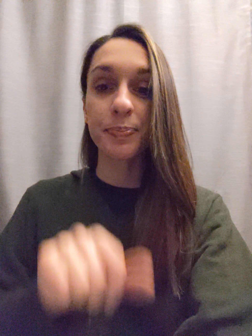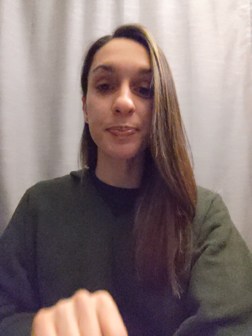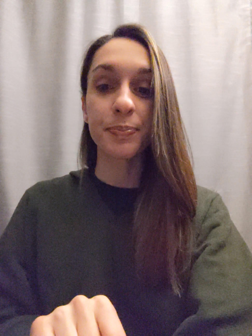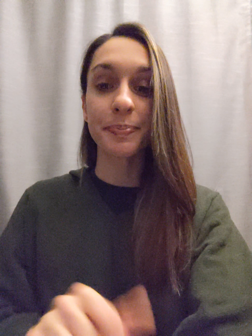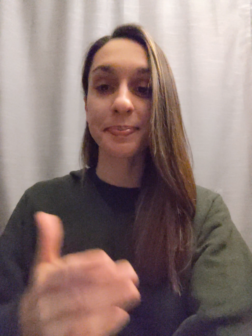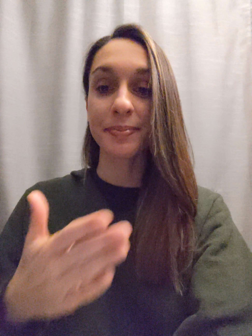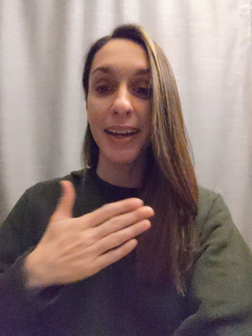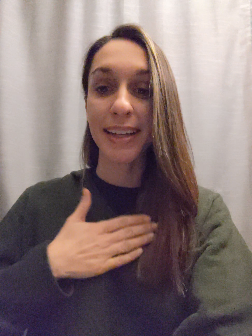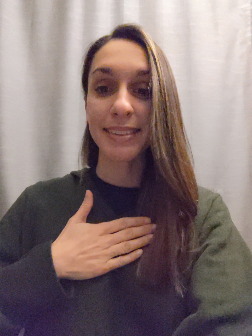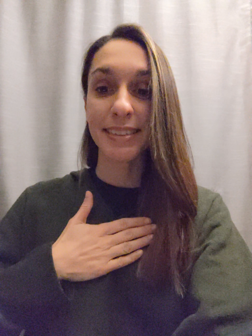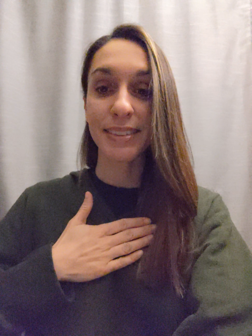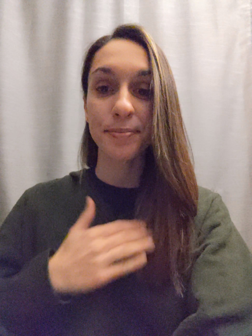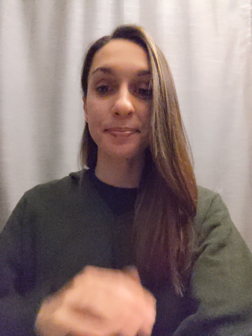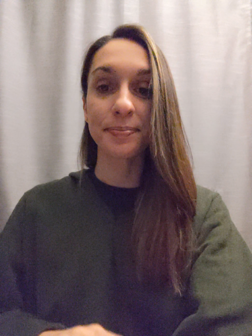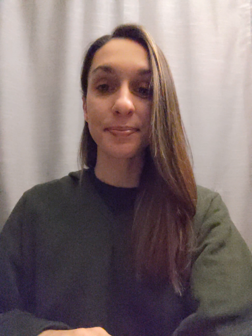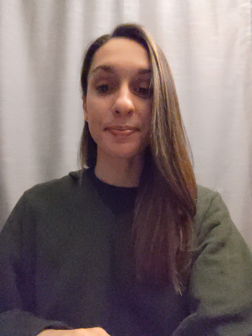my